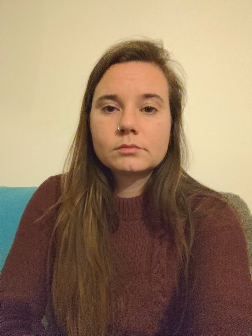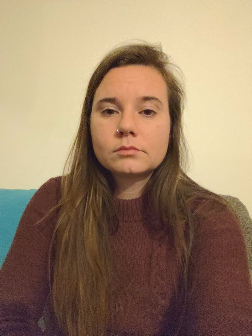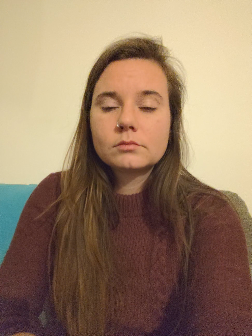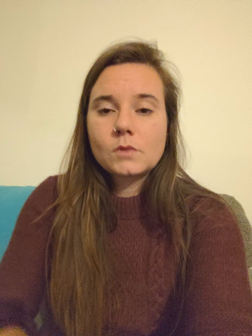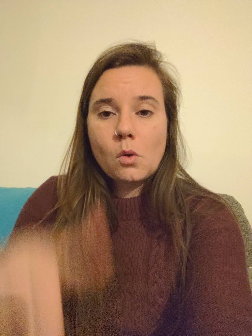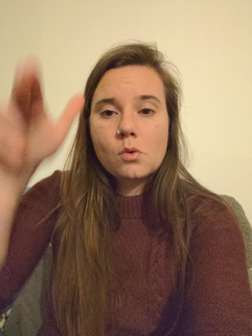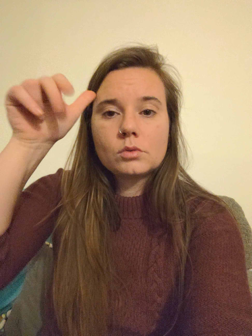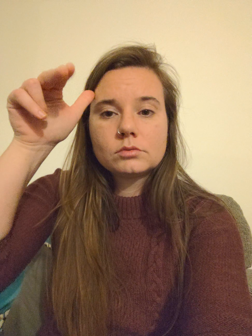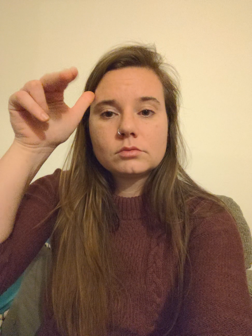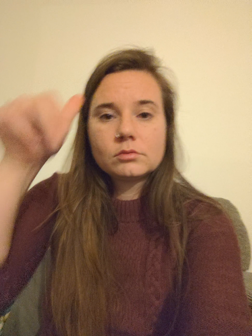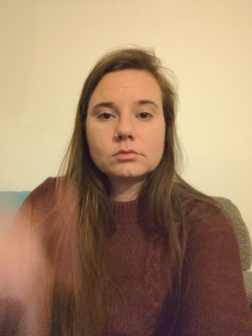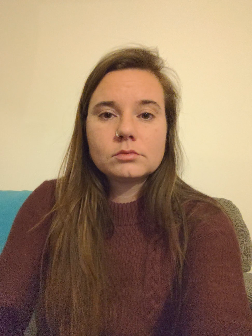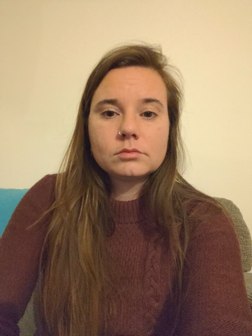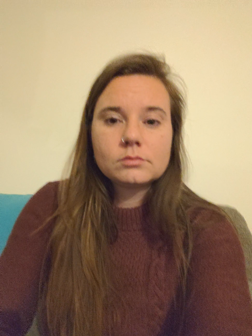horse